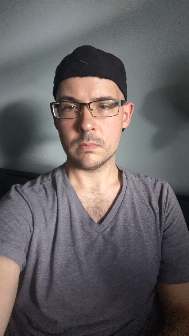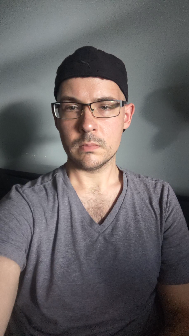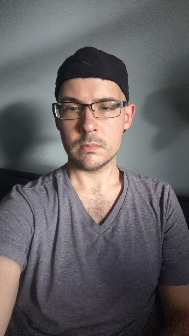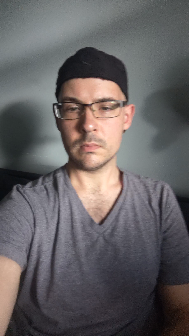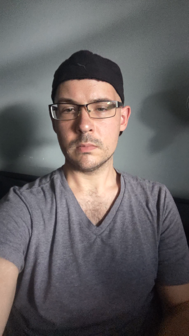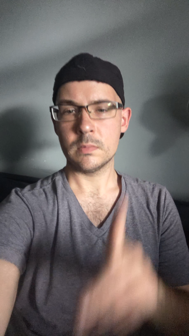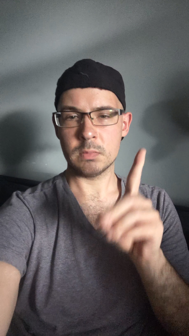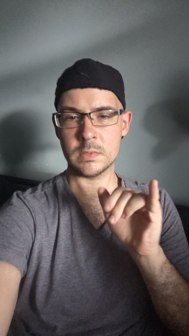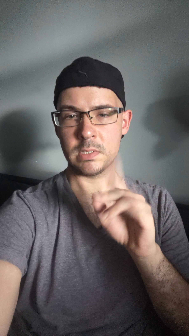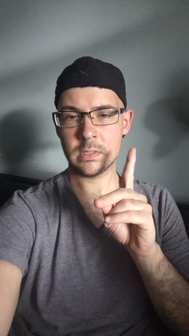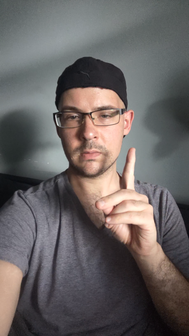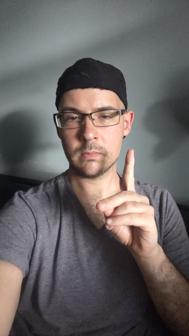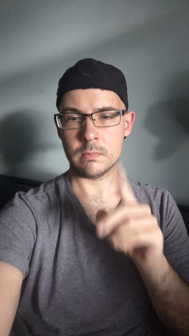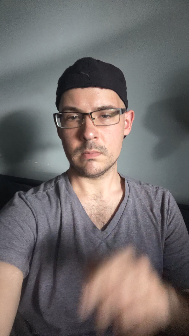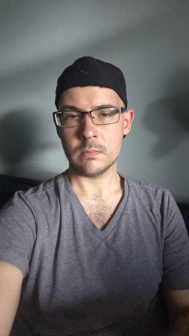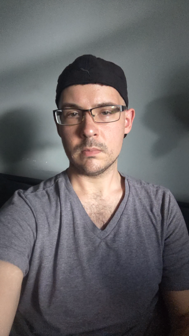did